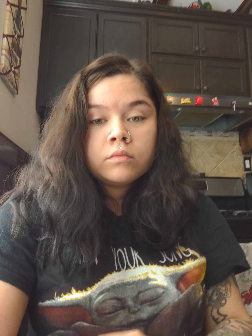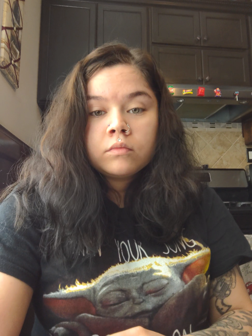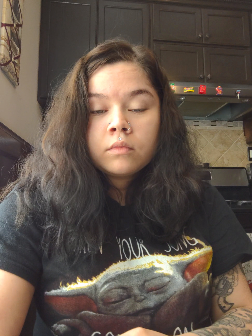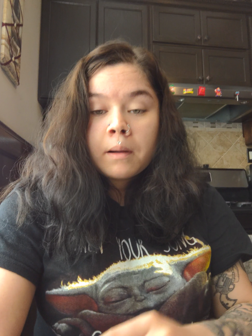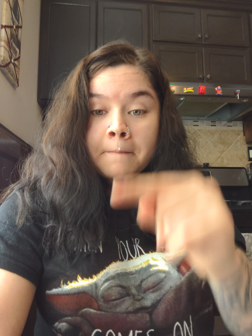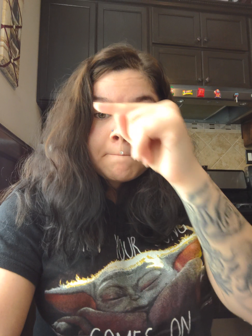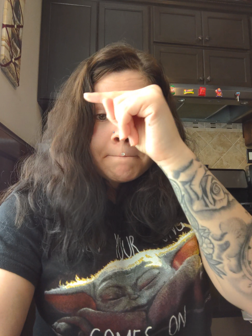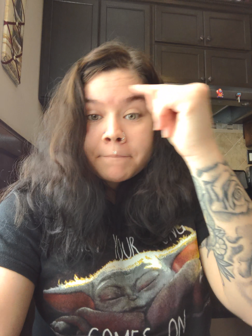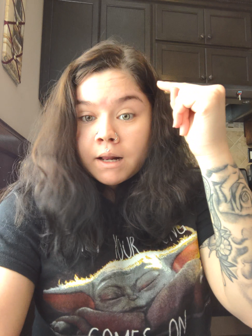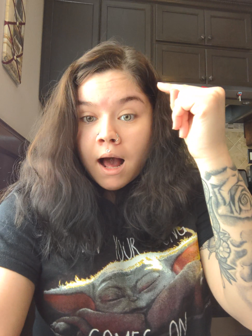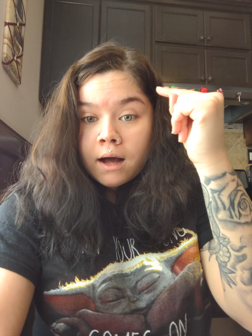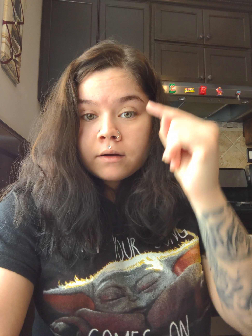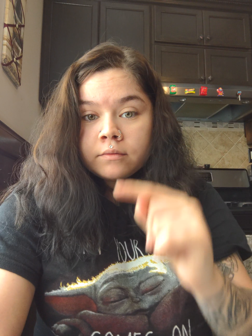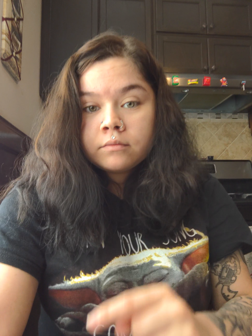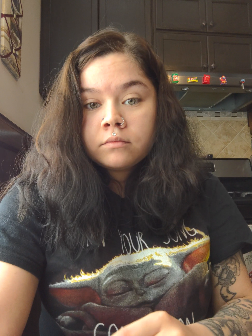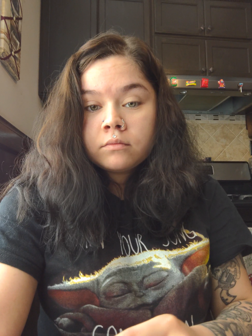black